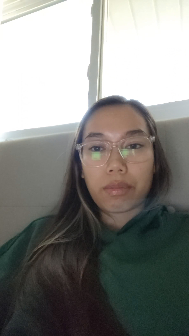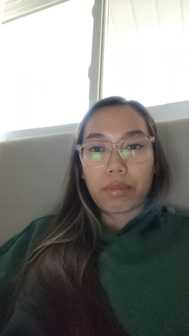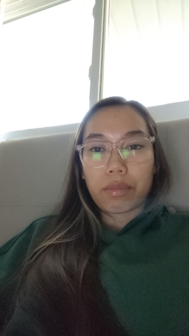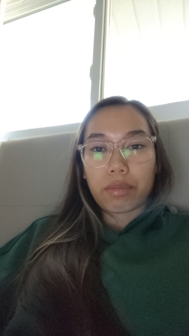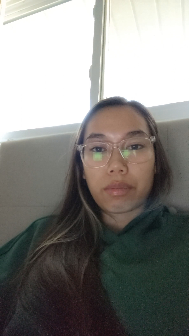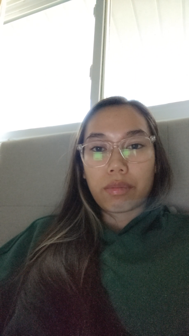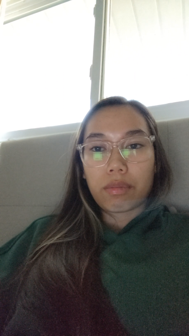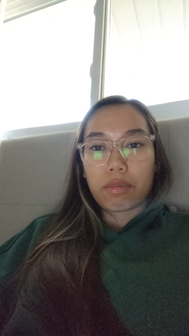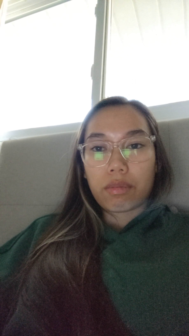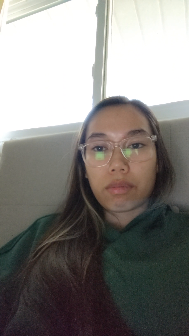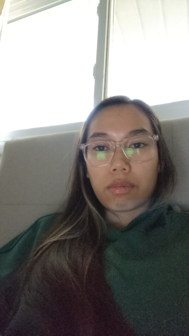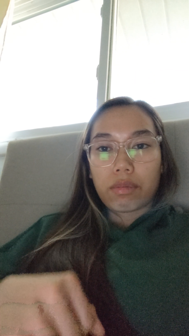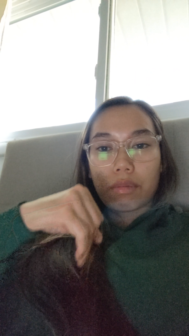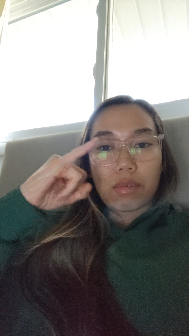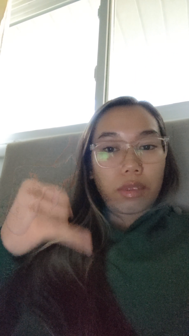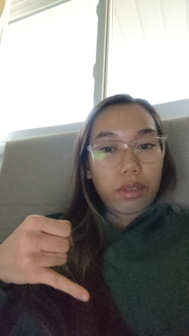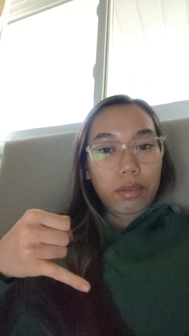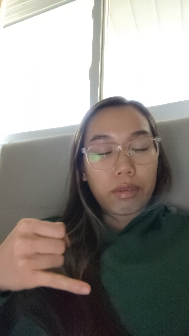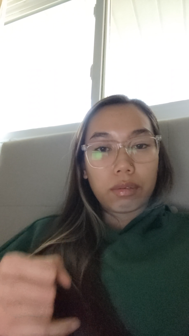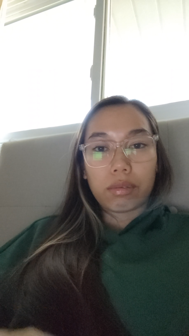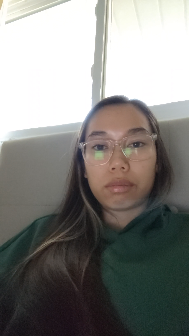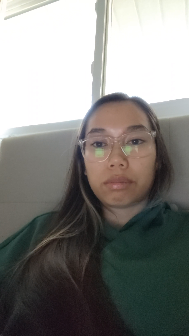last